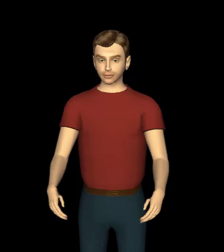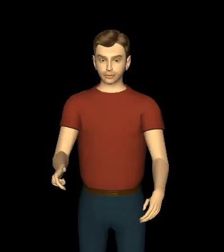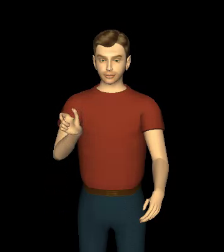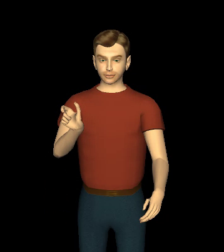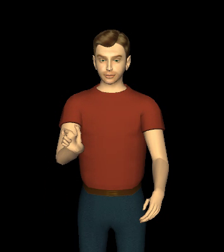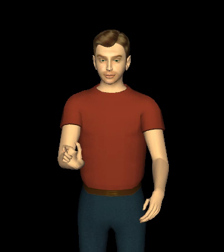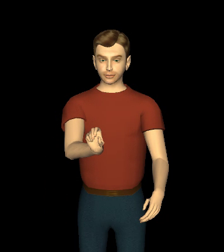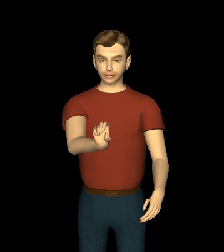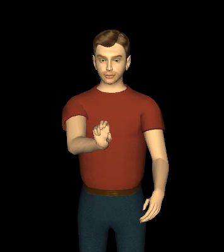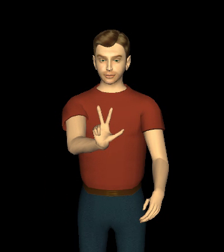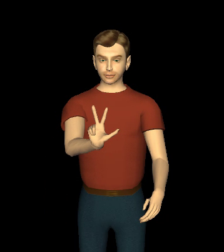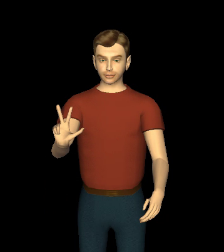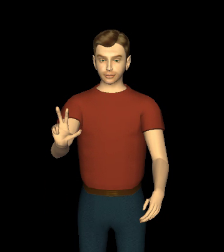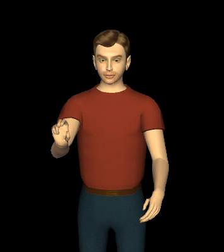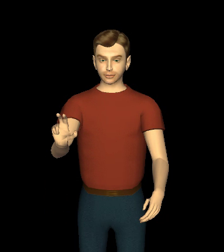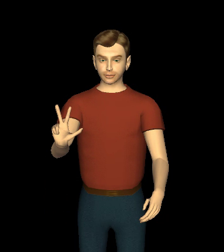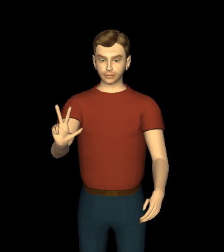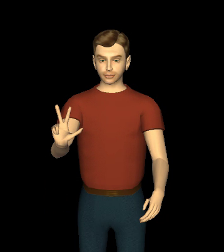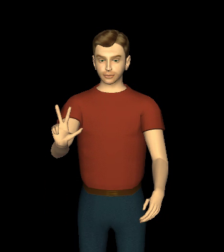راكب